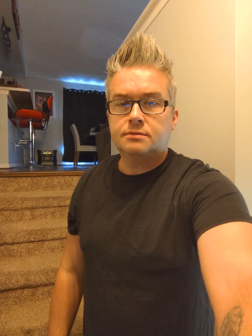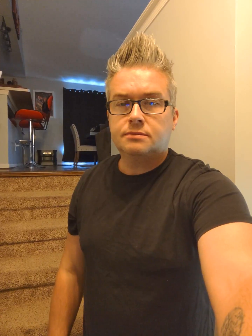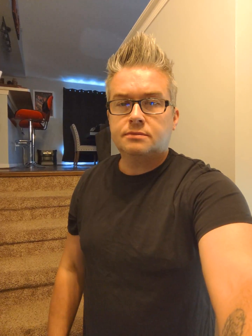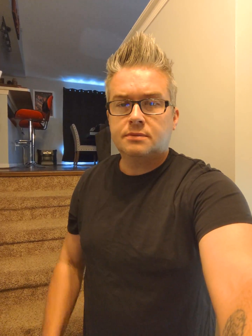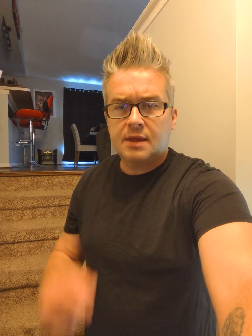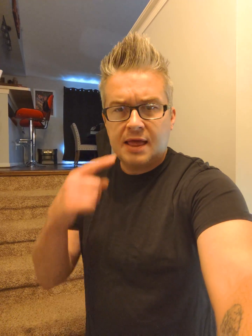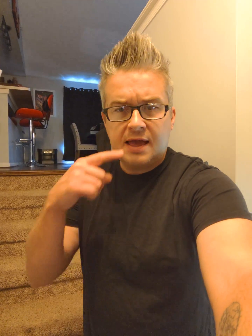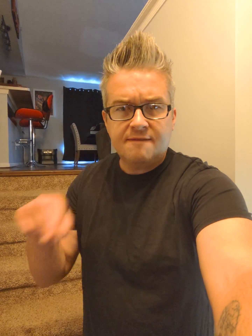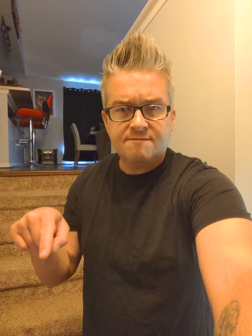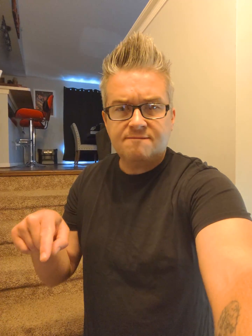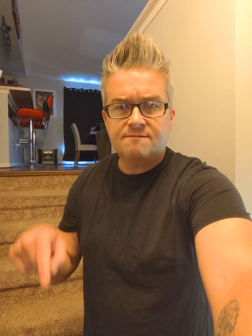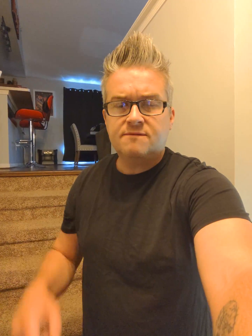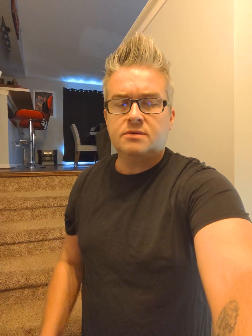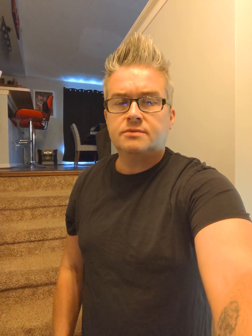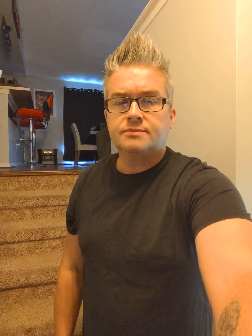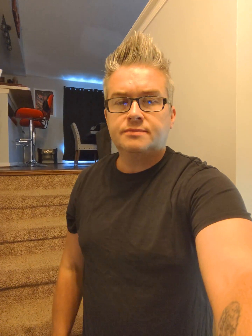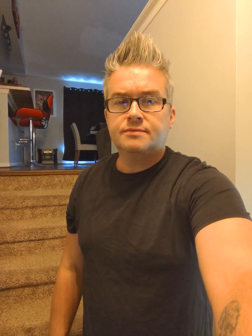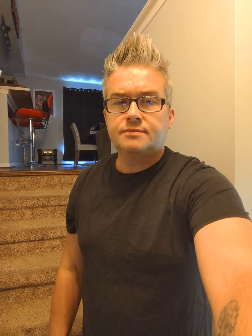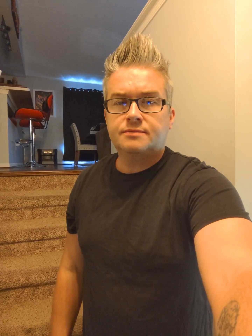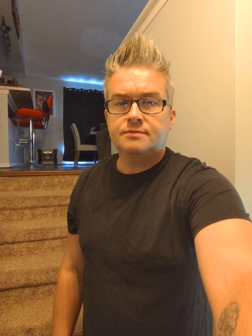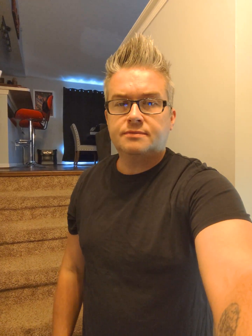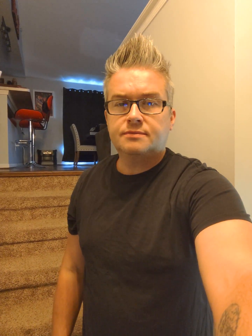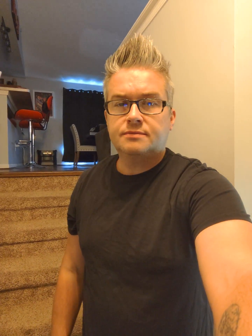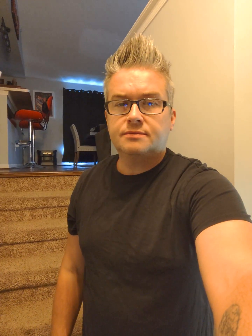cut